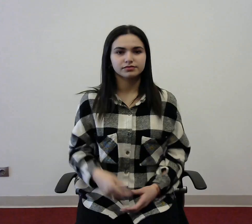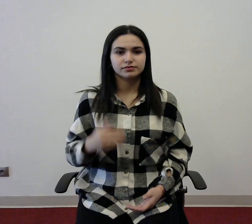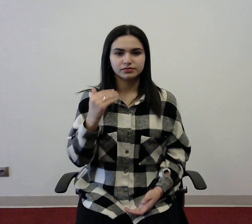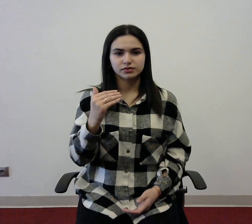siz